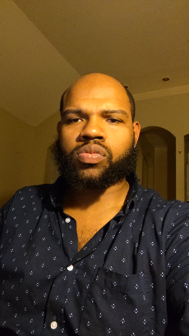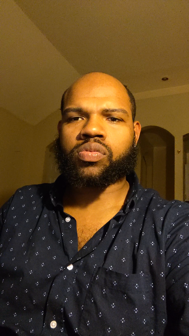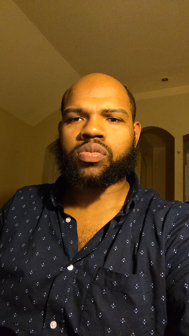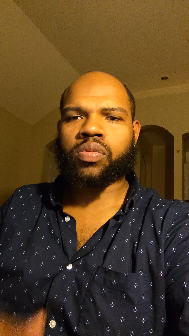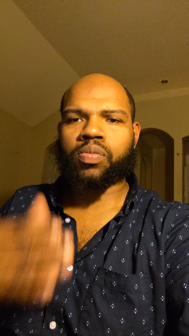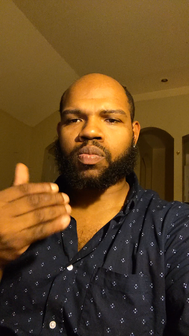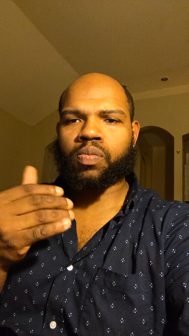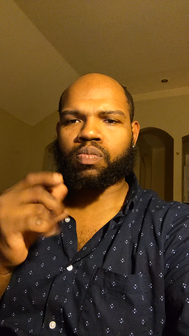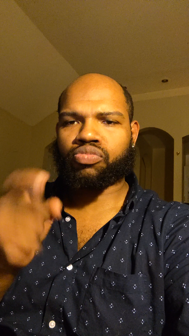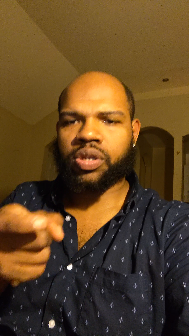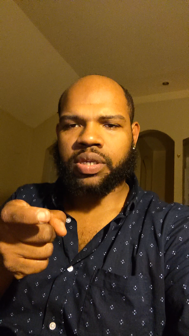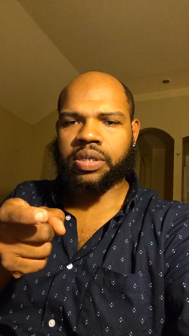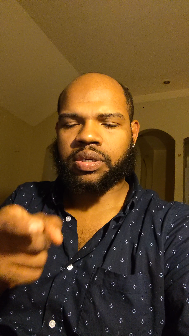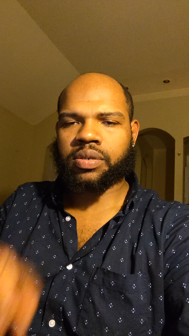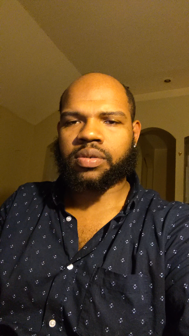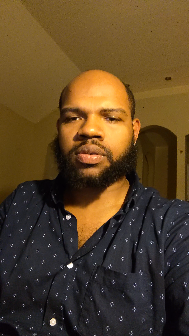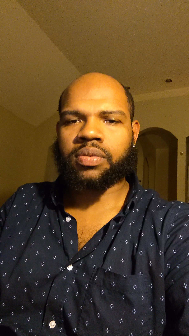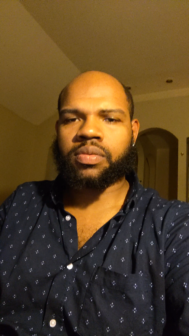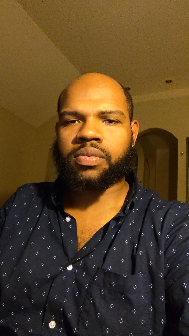present